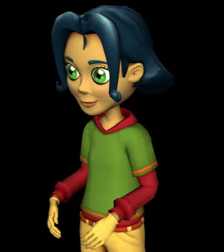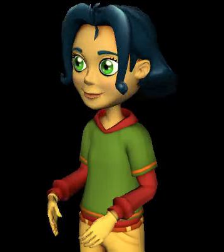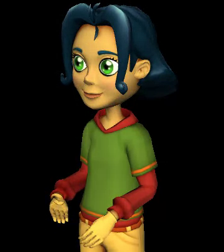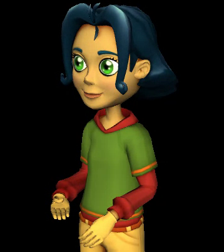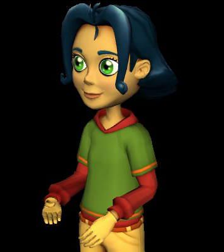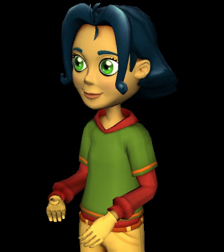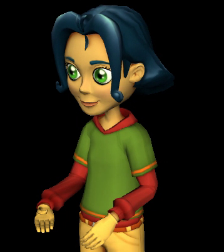أم